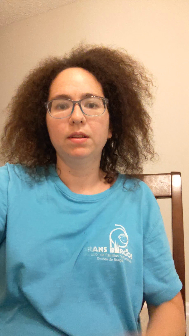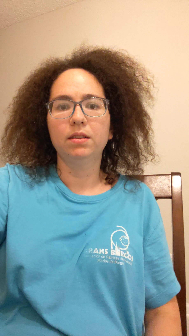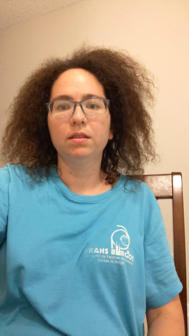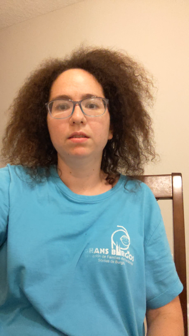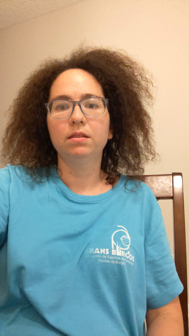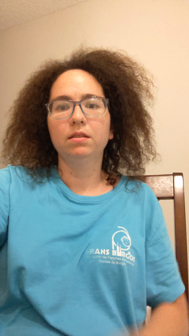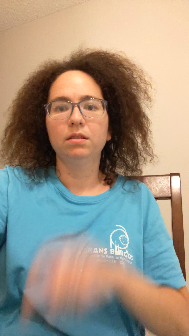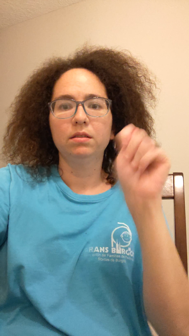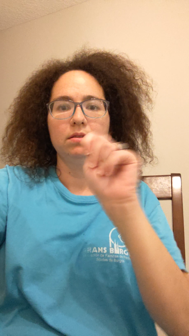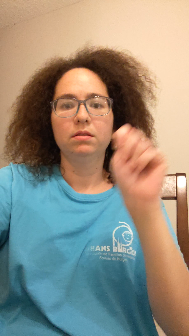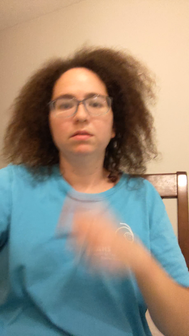bathroom